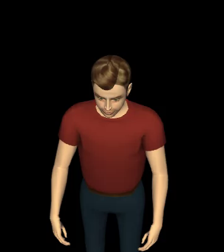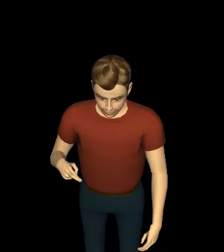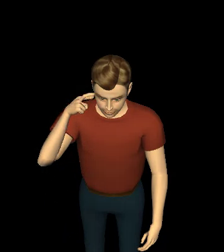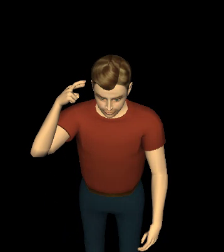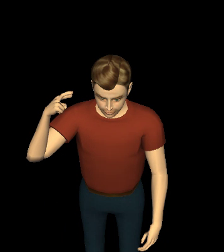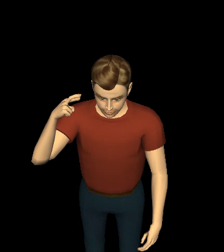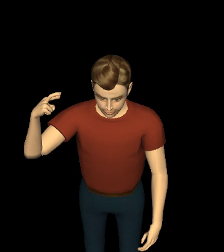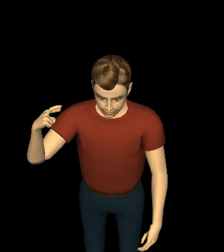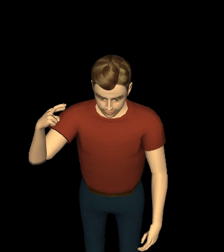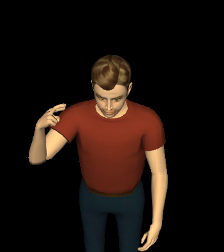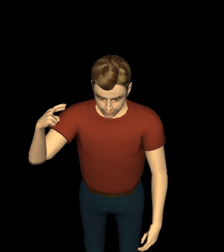حلم